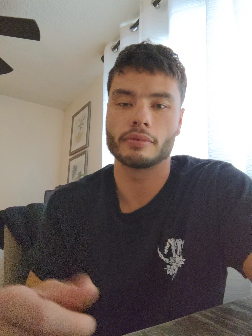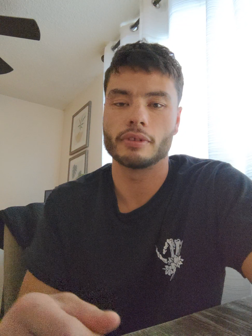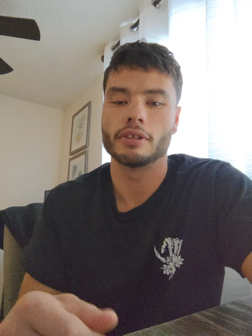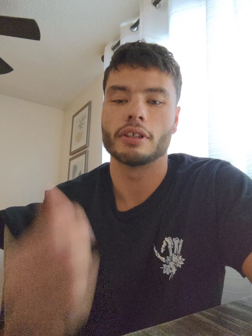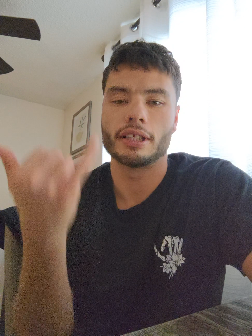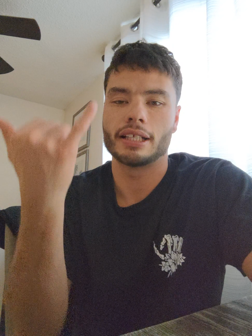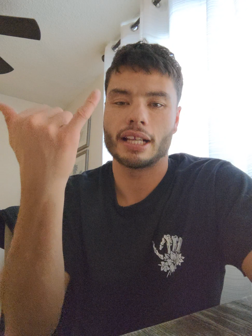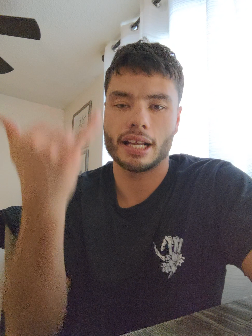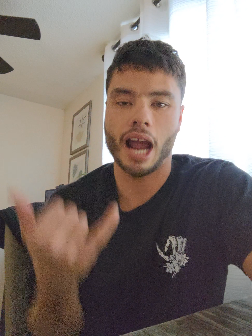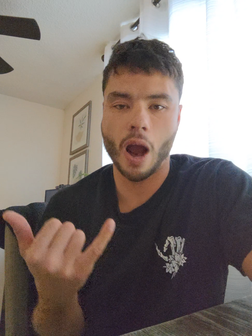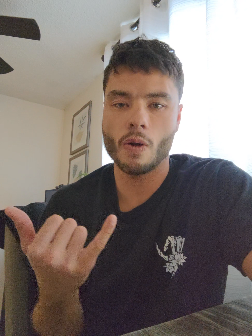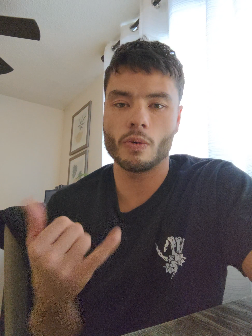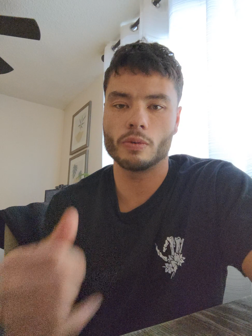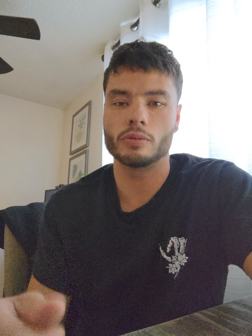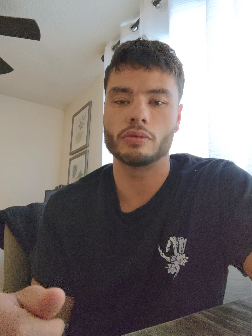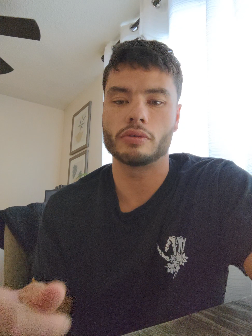now